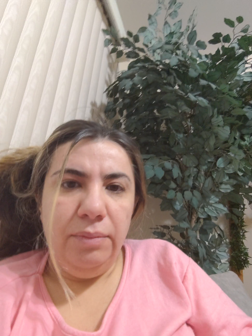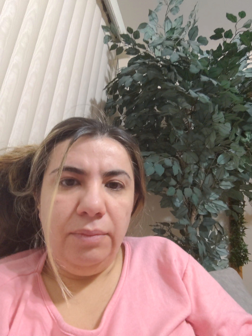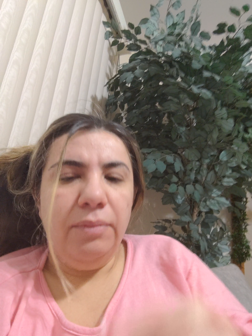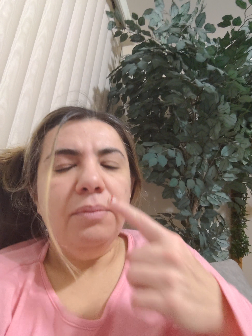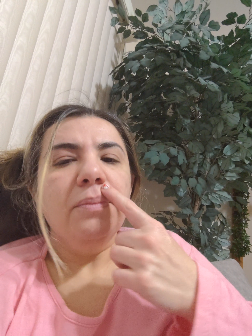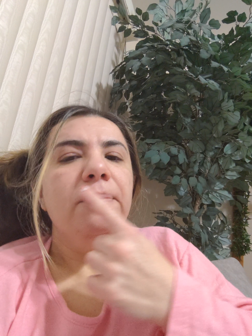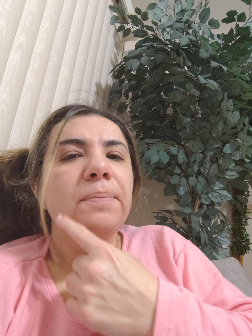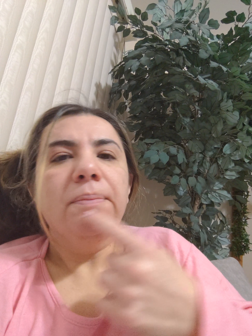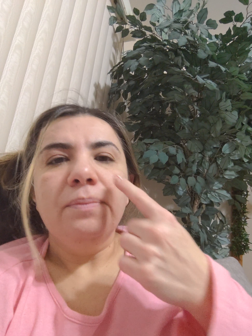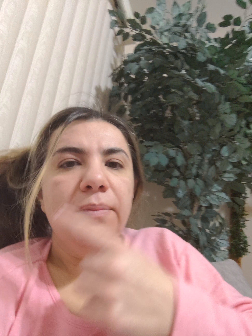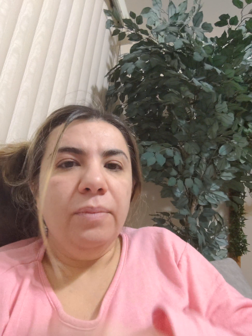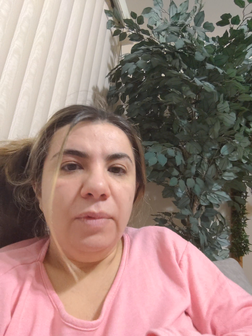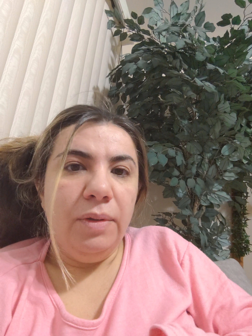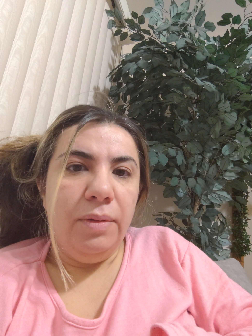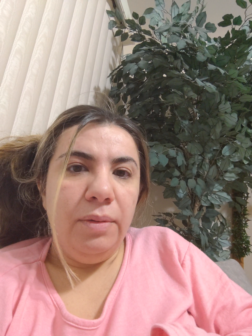lips